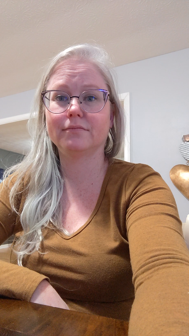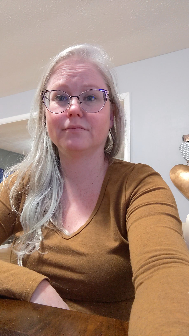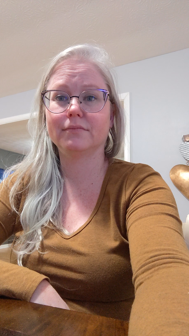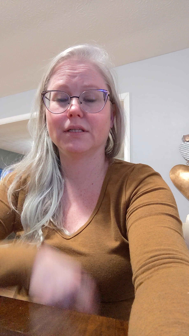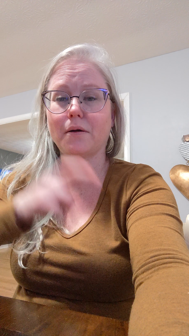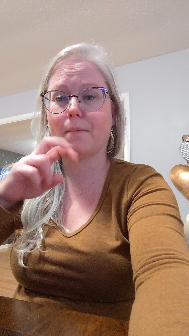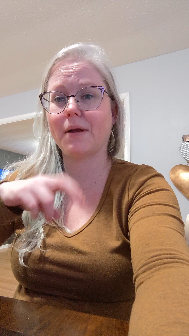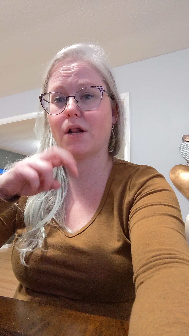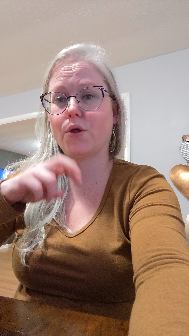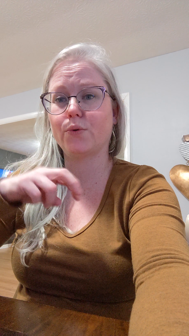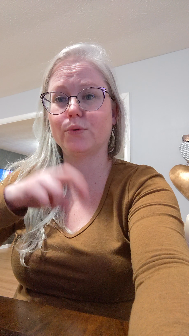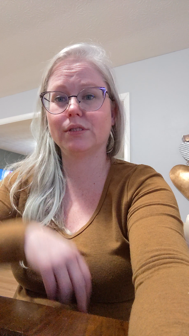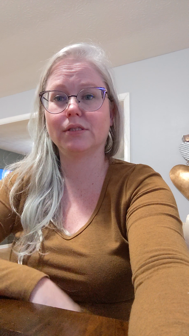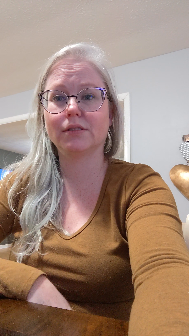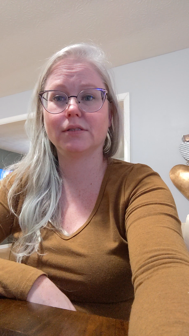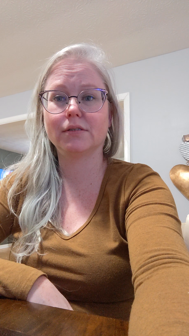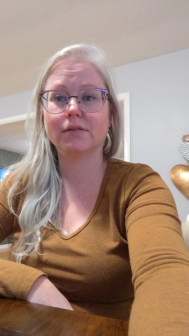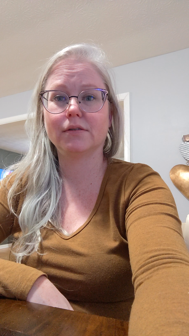potato